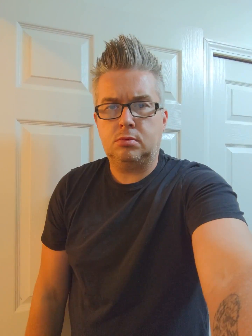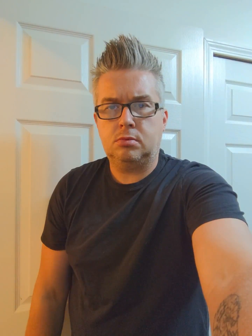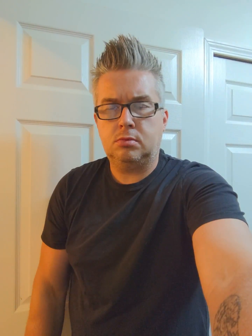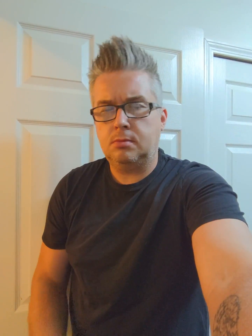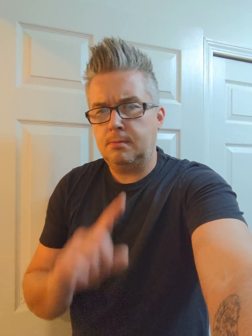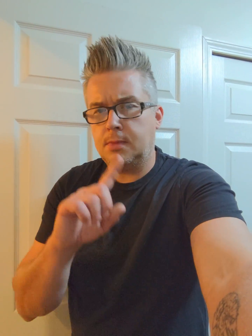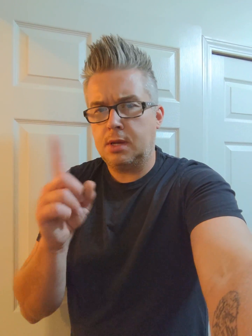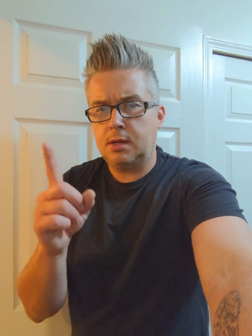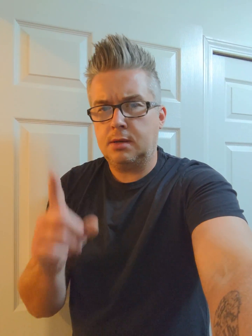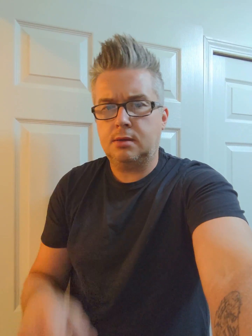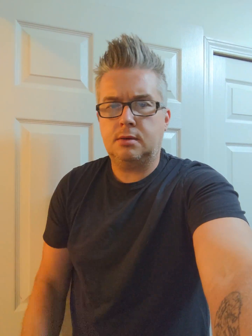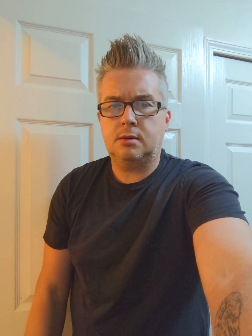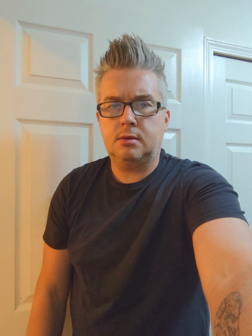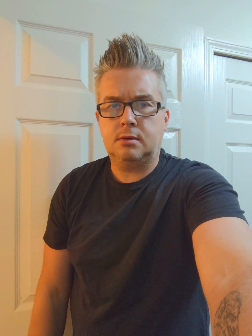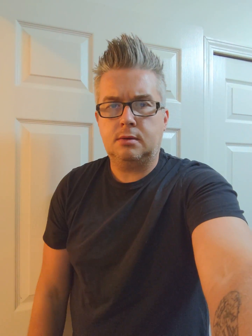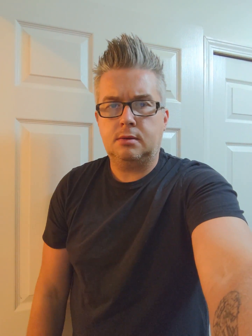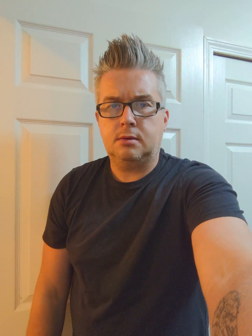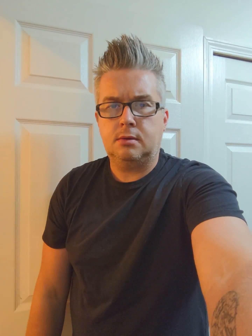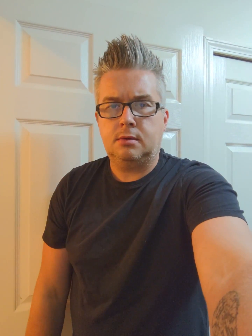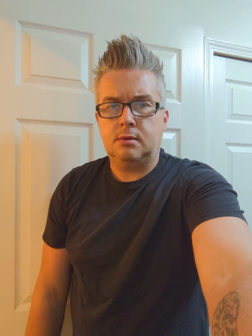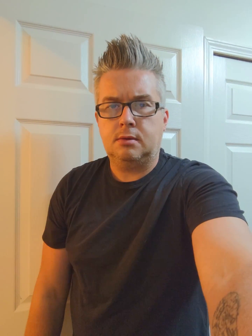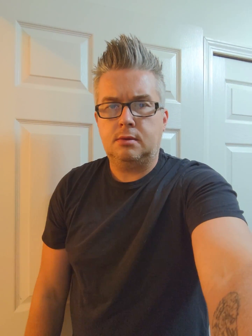but